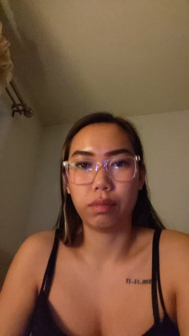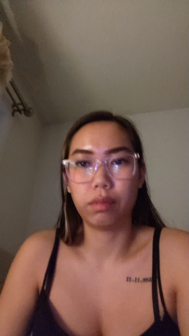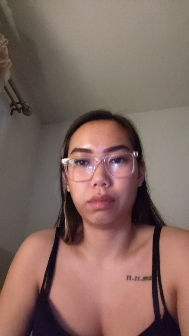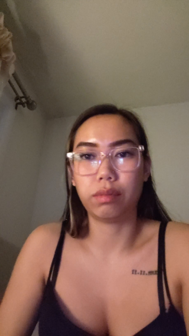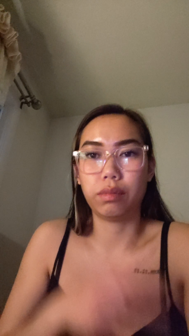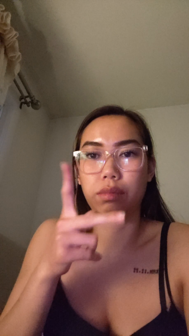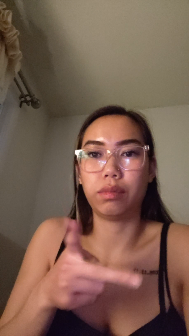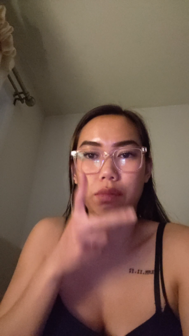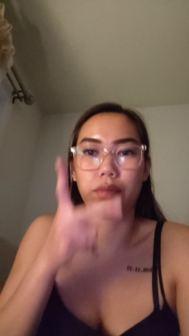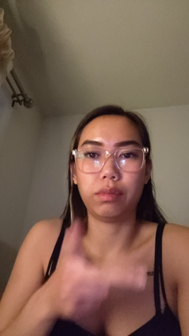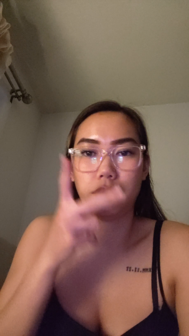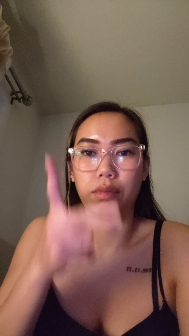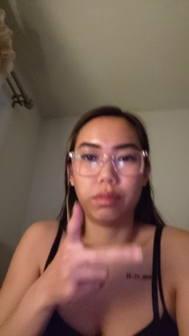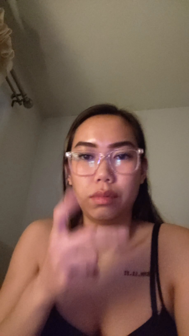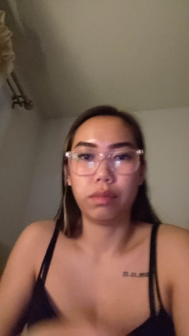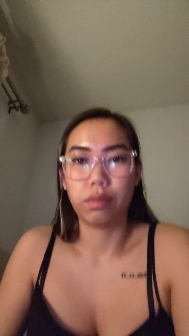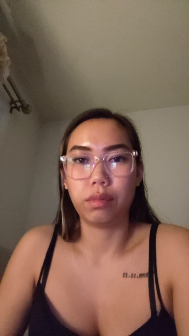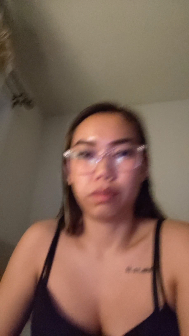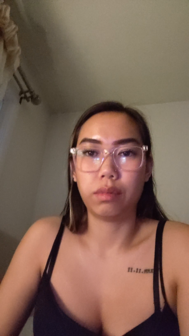careful